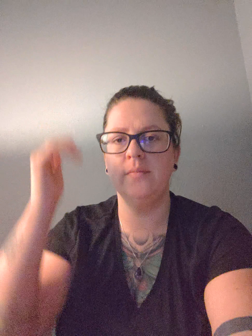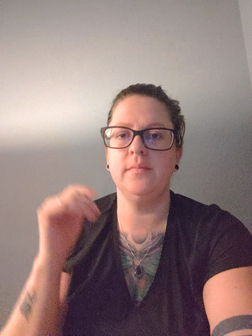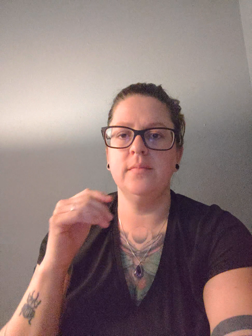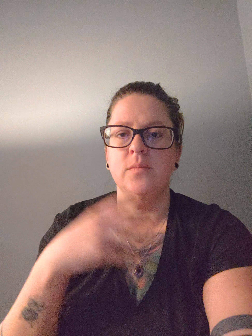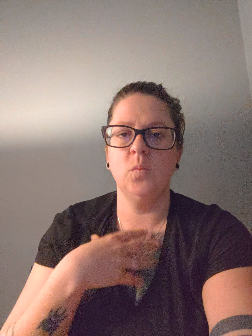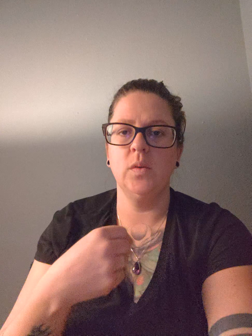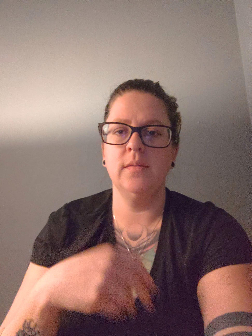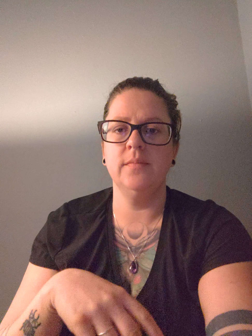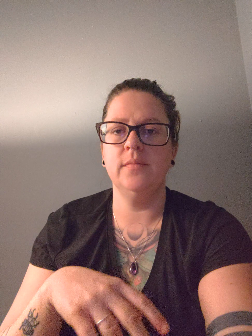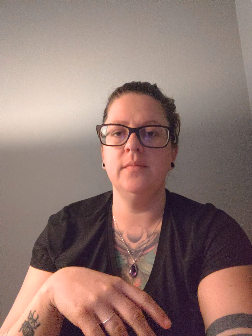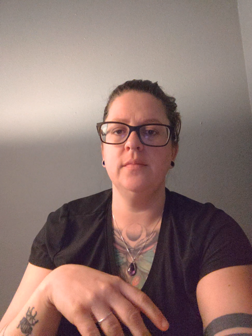white